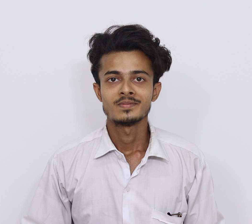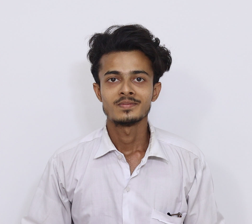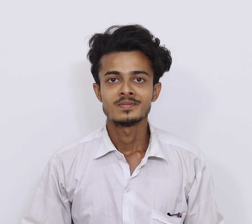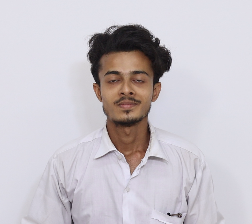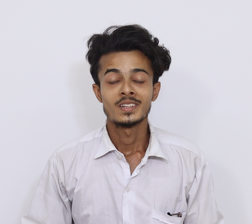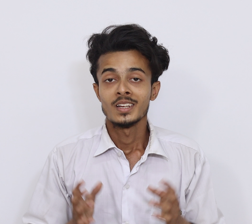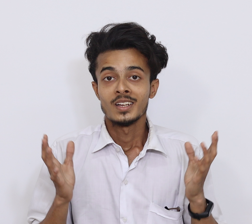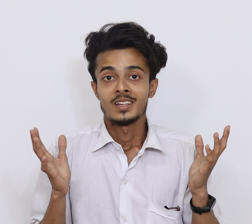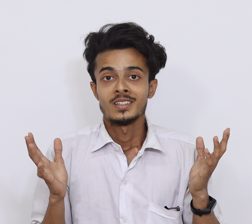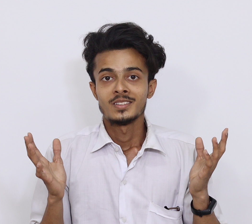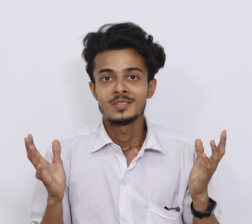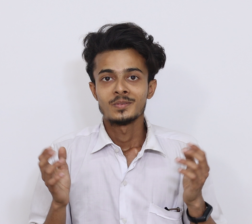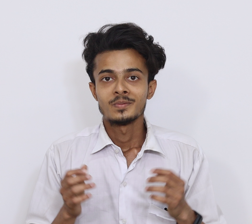surprise